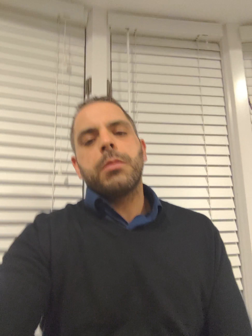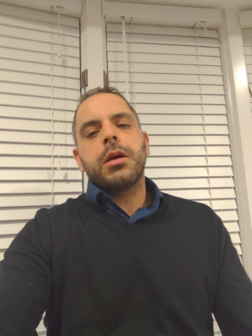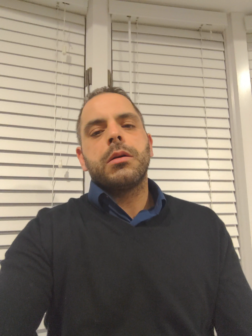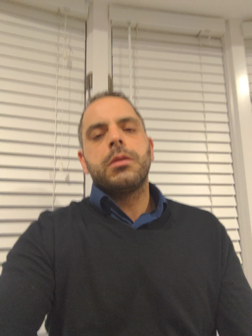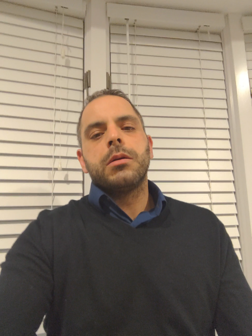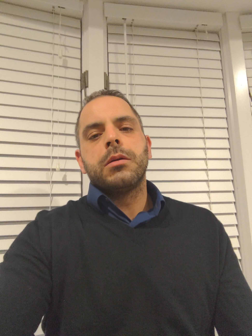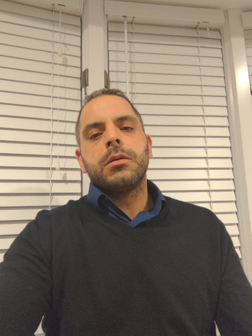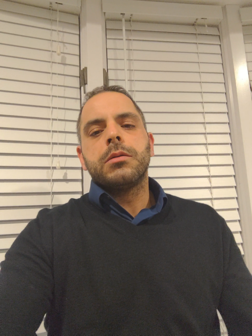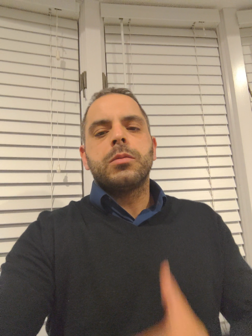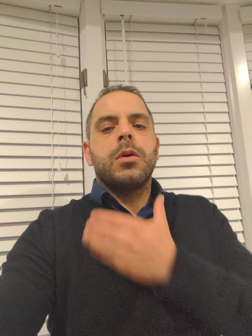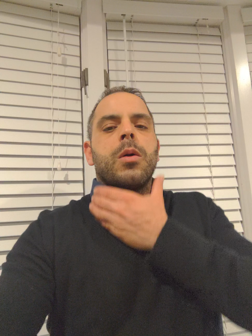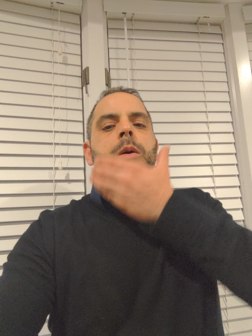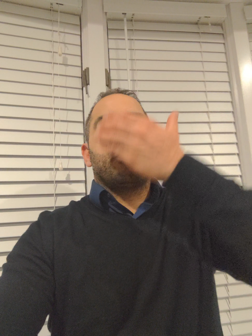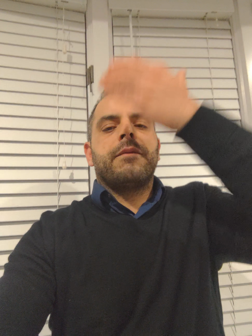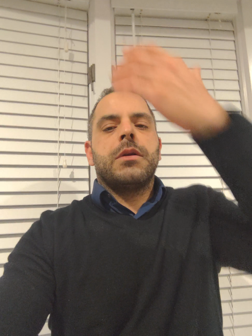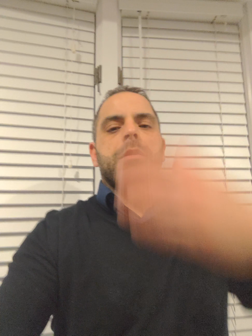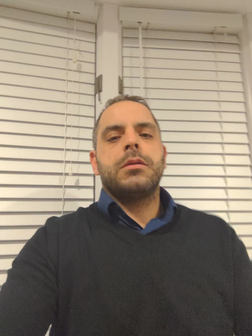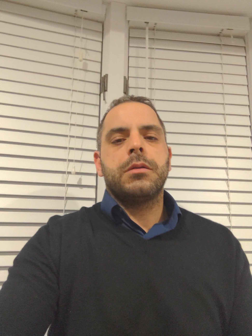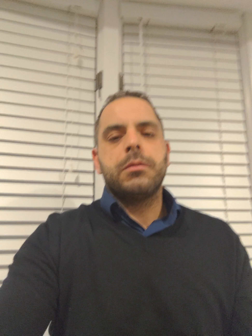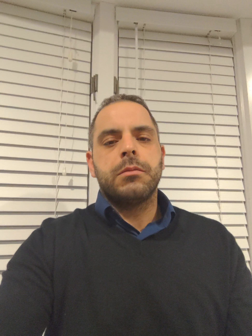giraffe